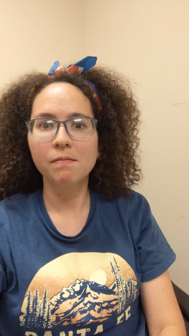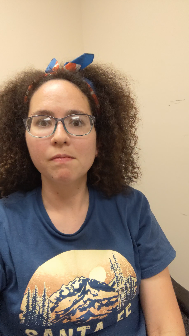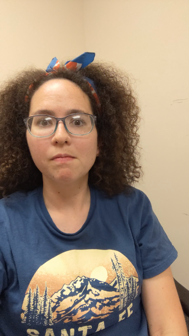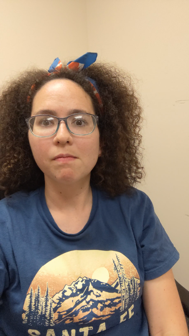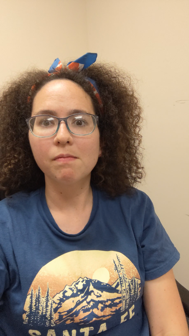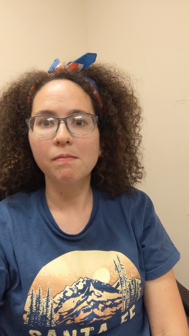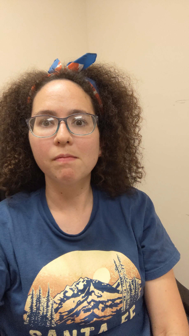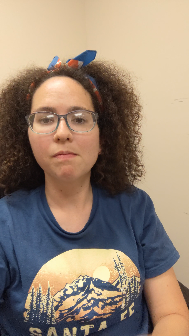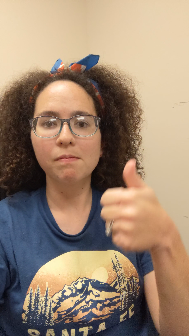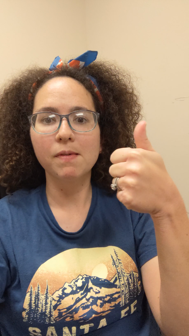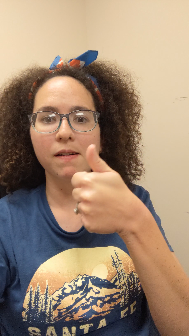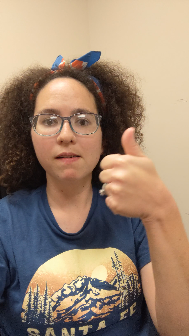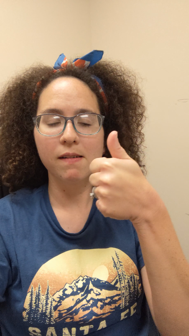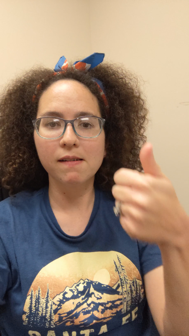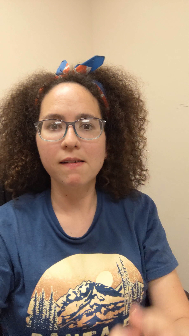game